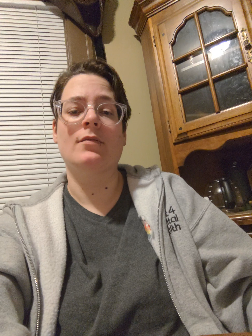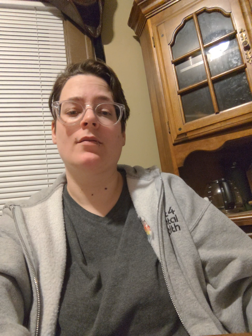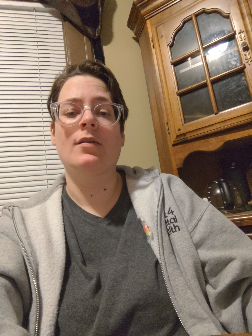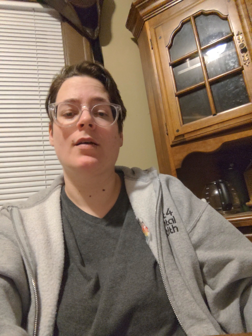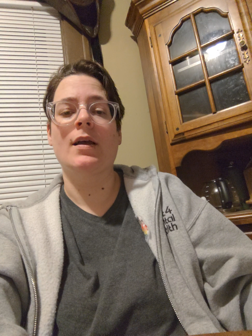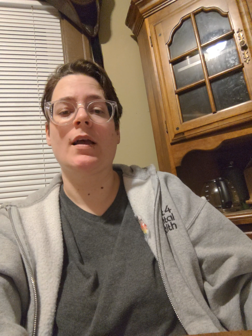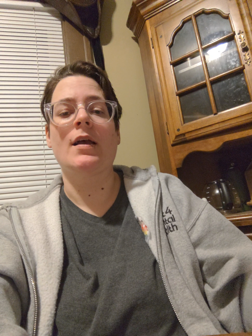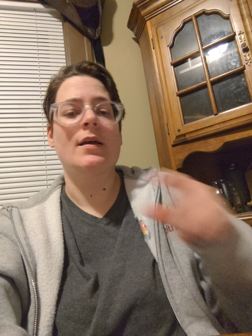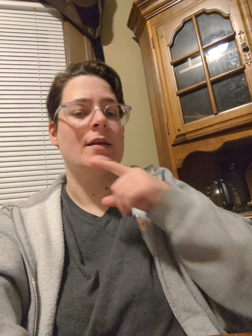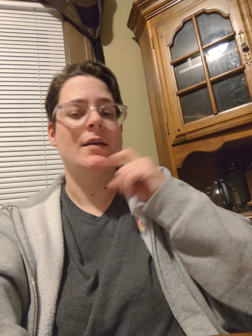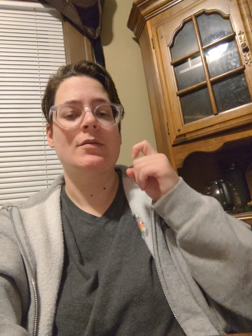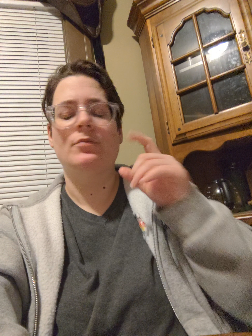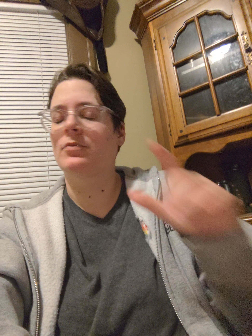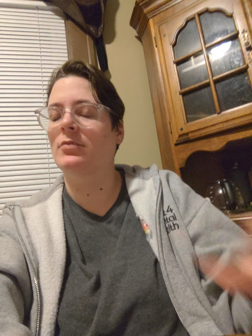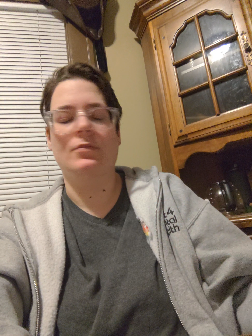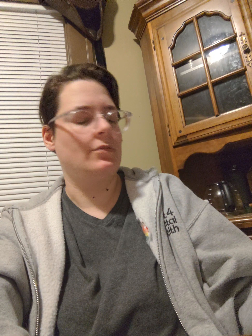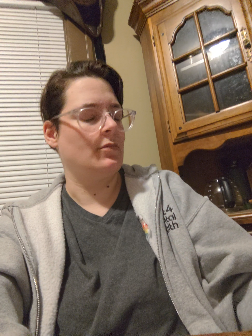airplane